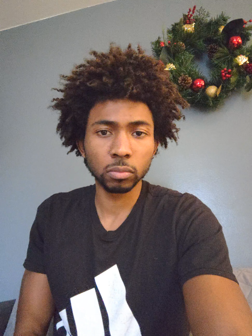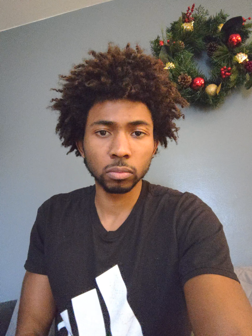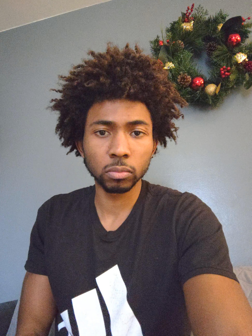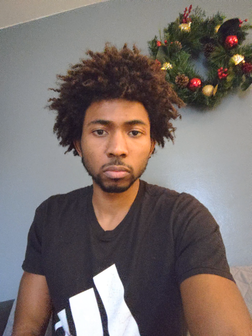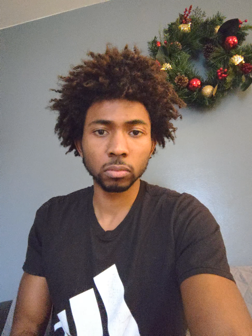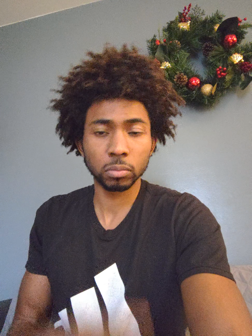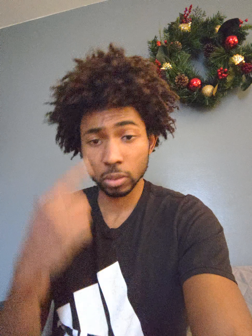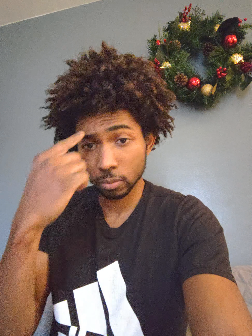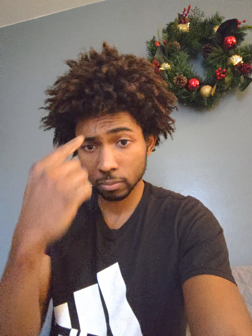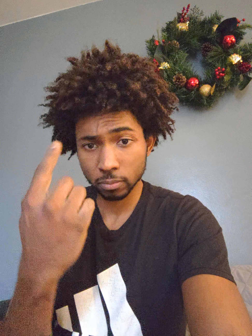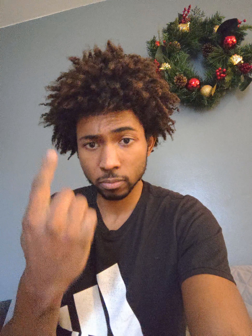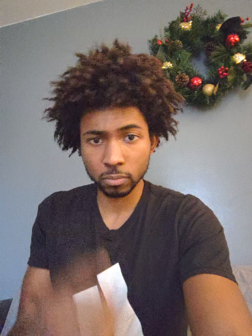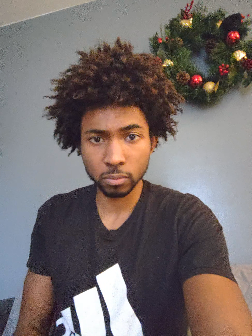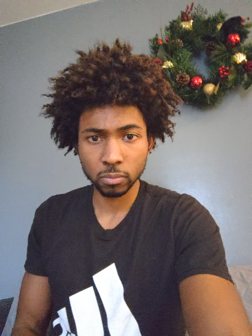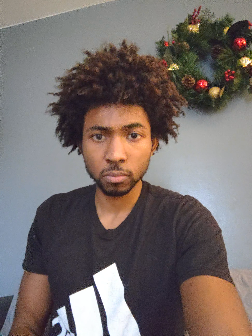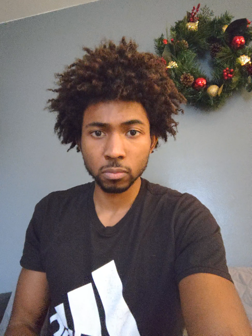penny